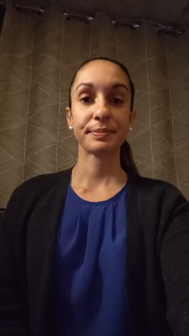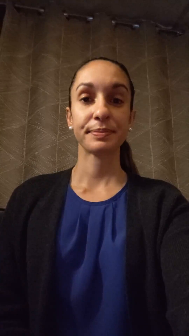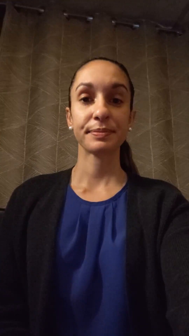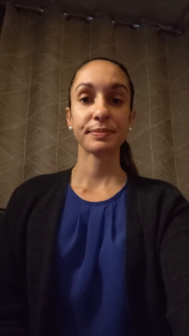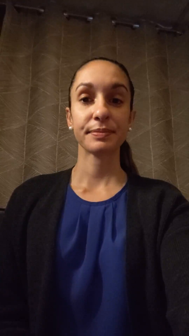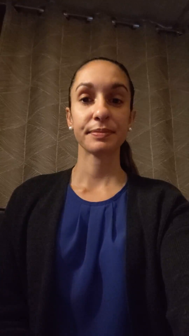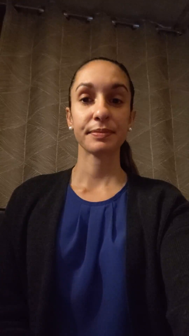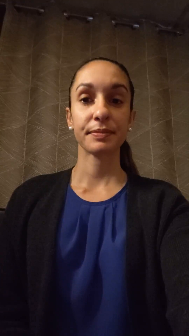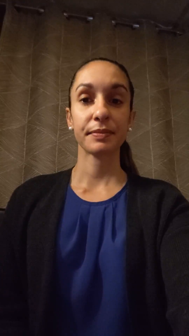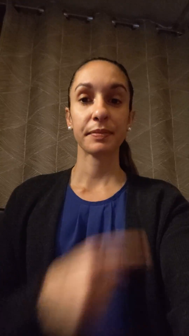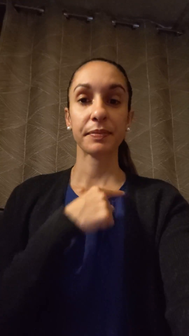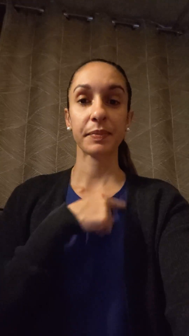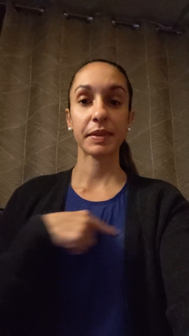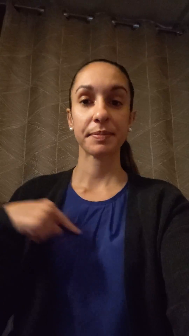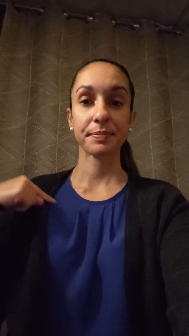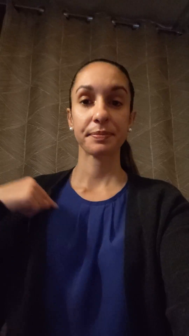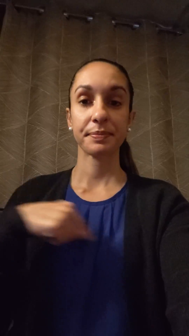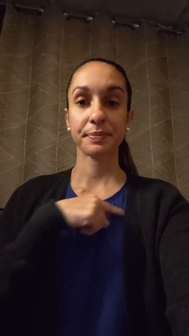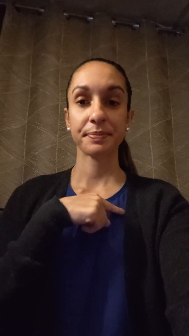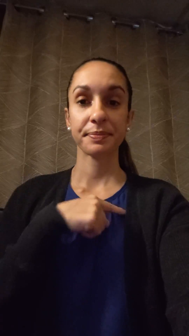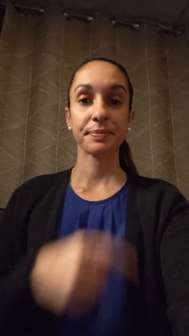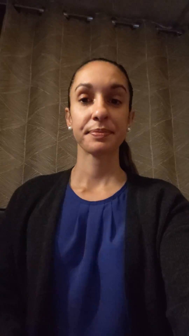bib